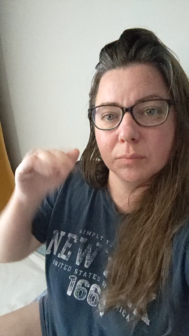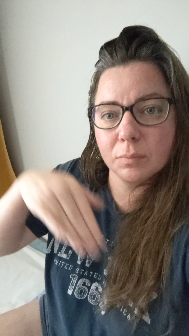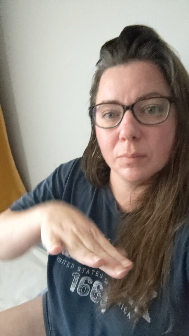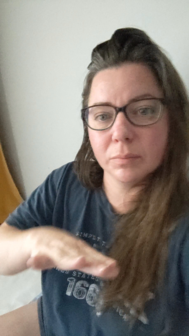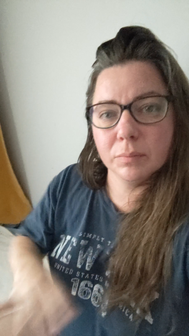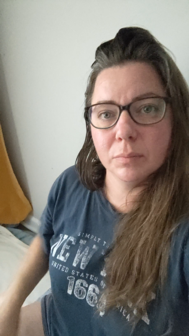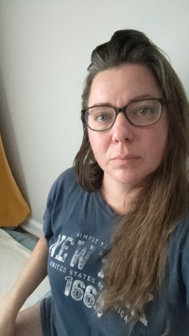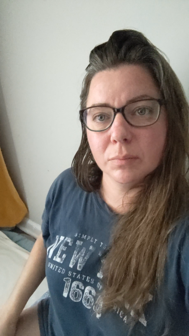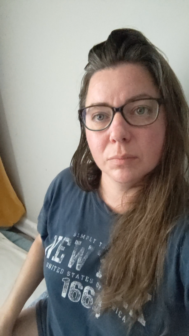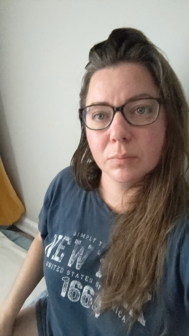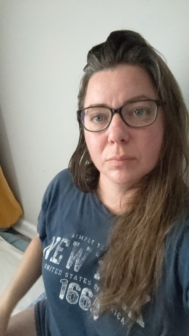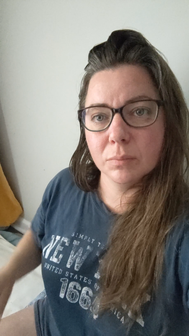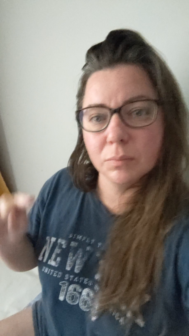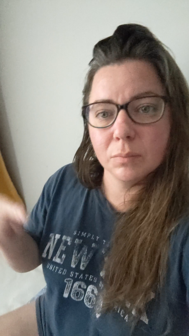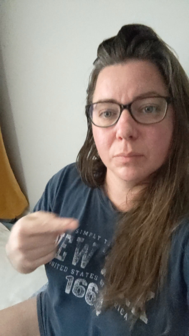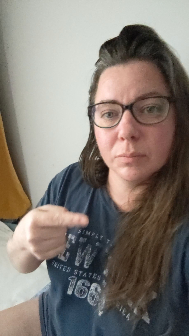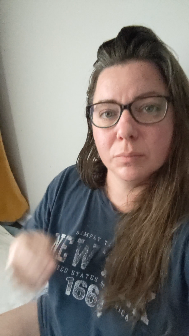hurt